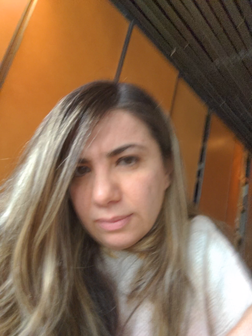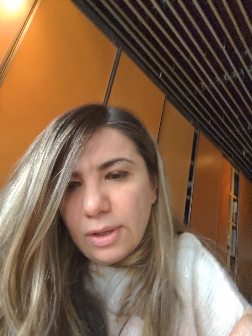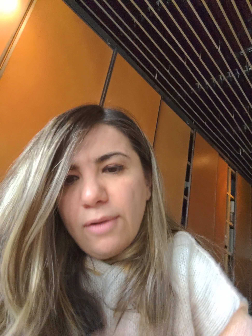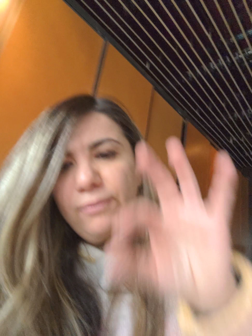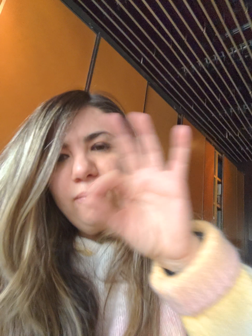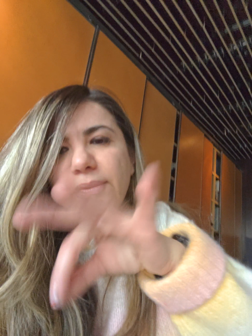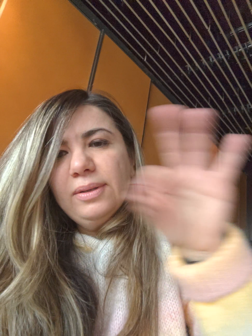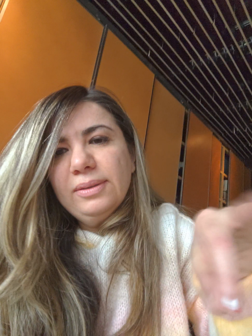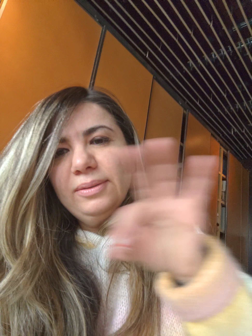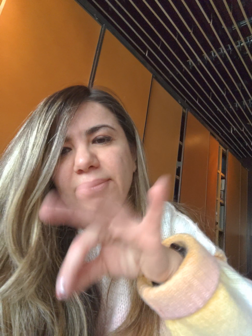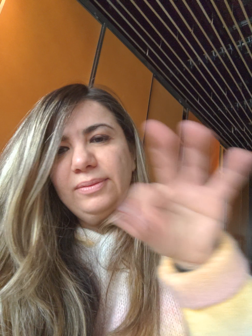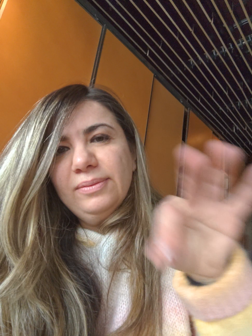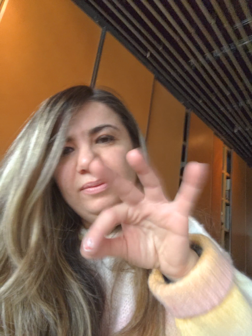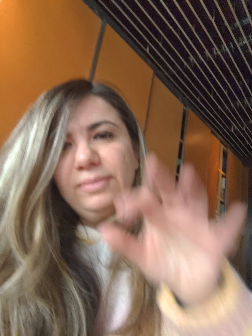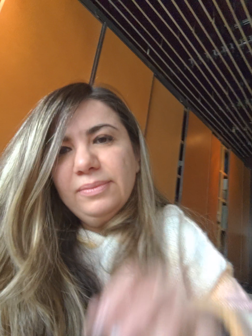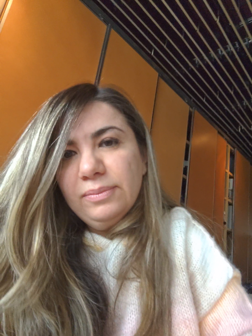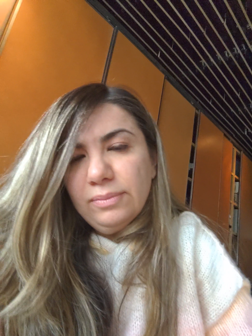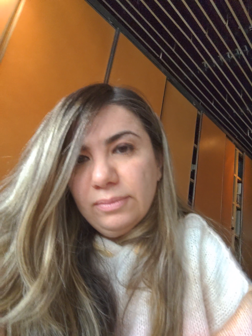french fries